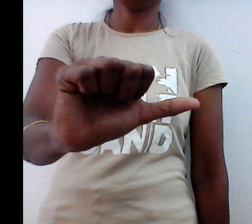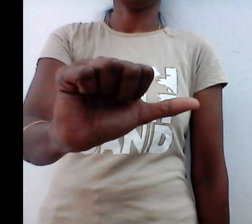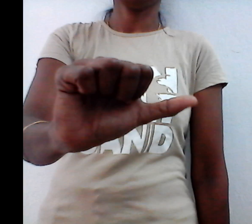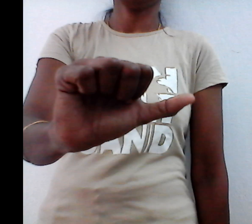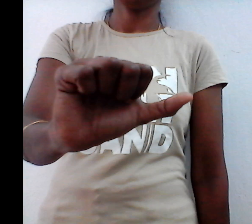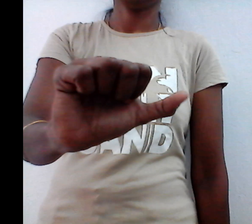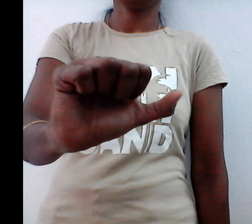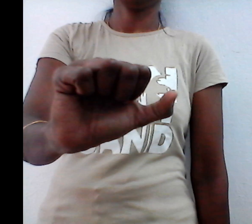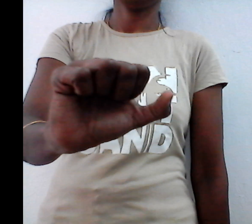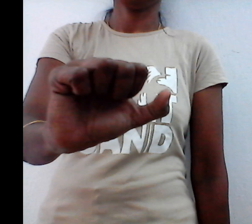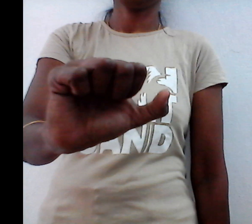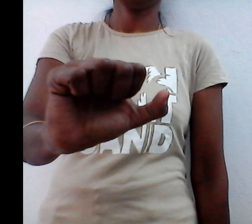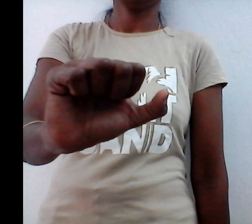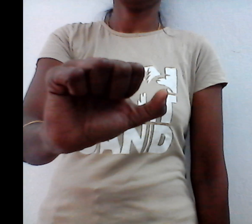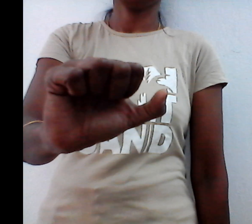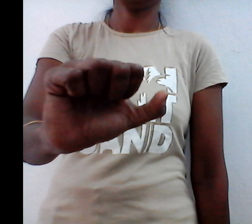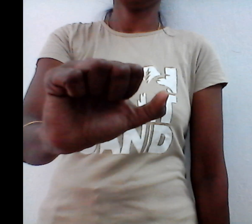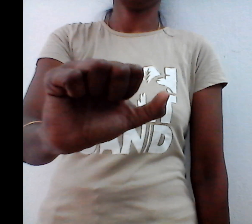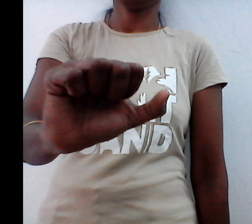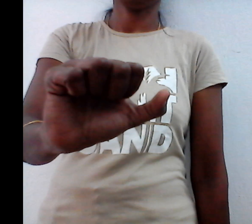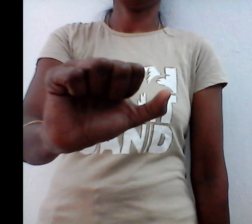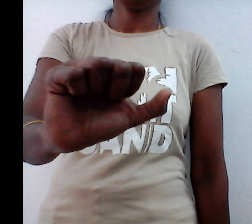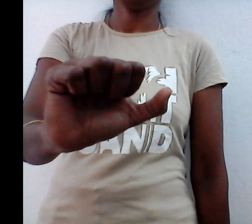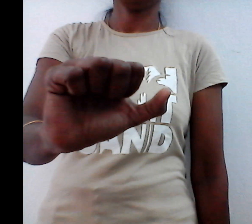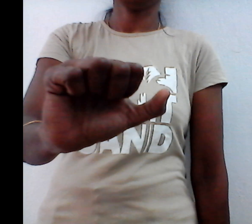ഏ